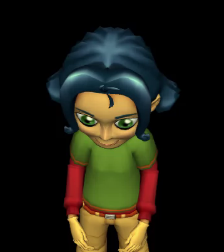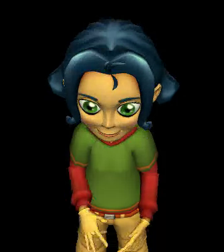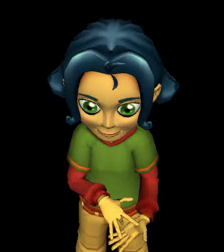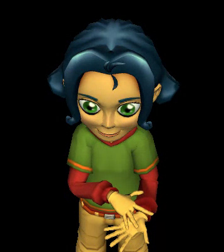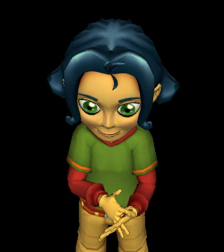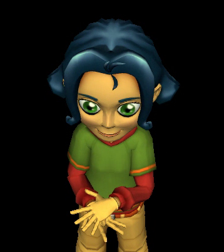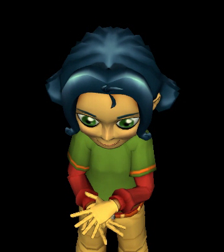كل شيء